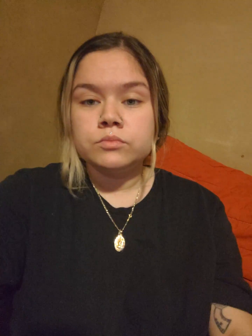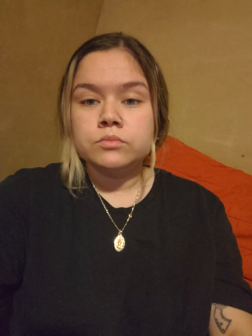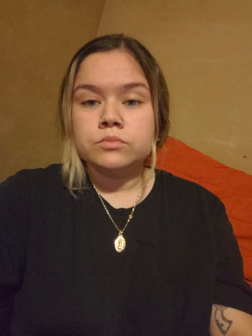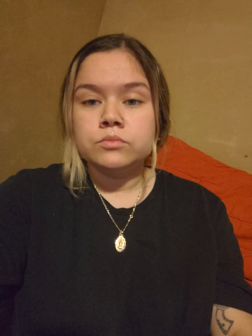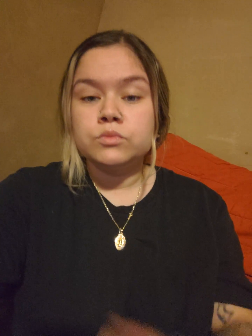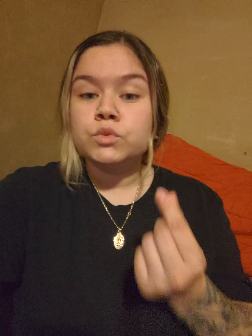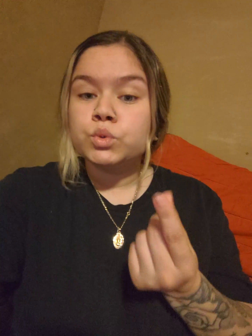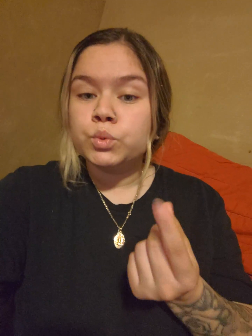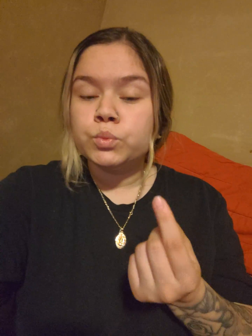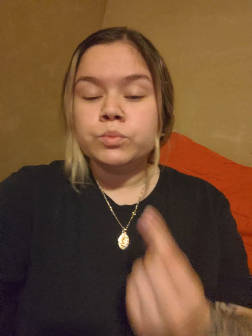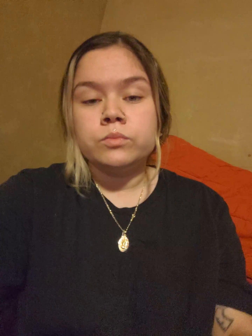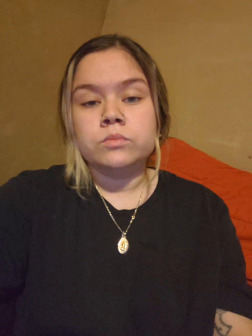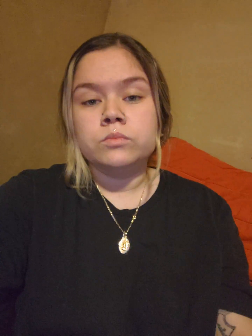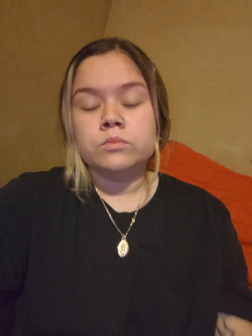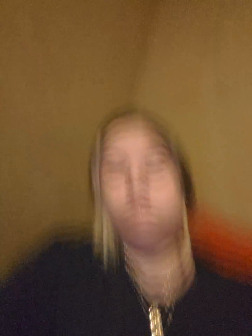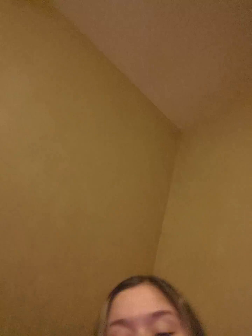do